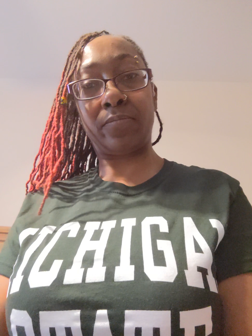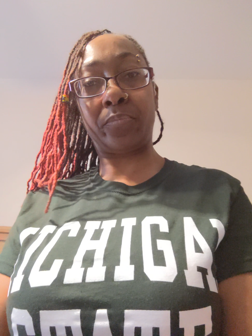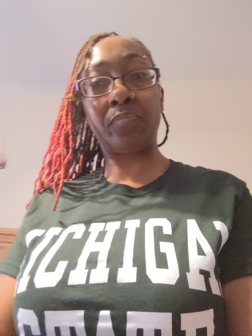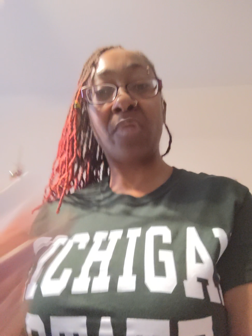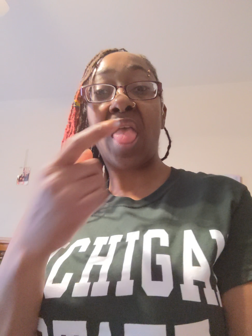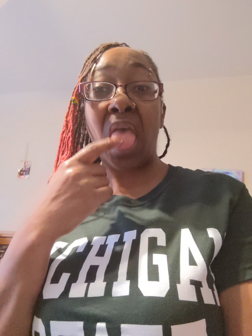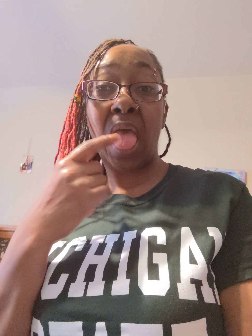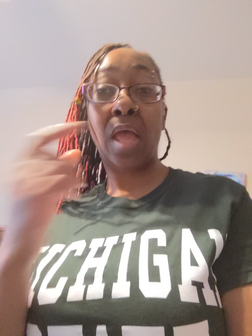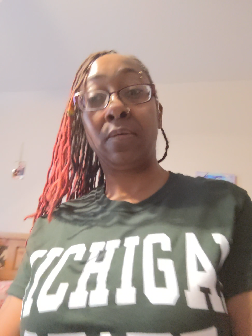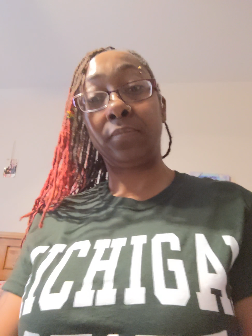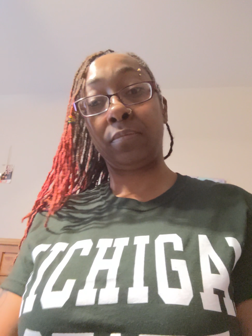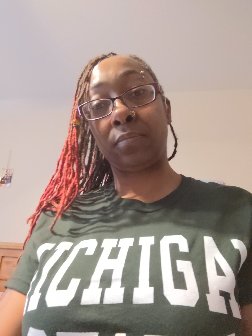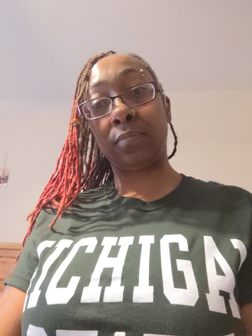tongue